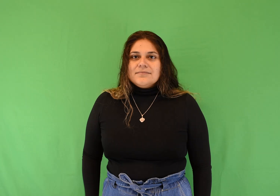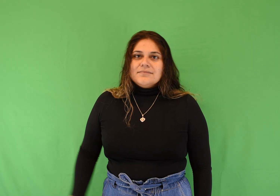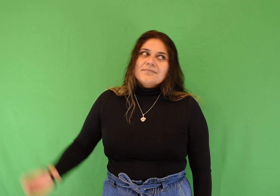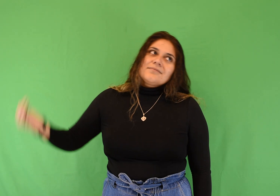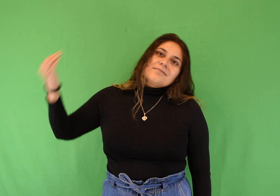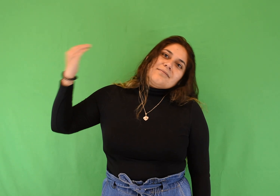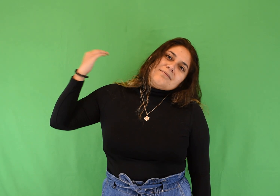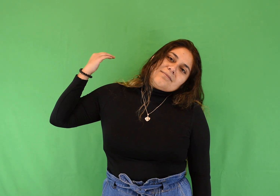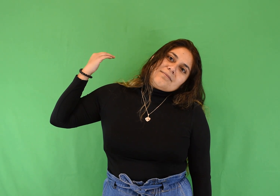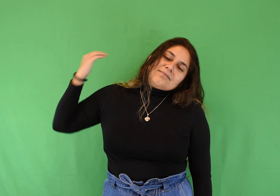antes